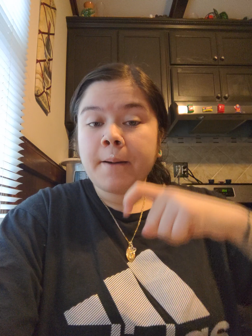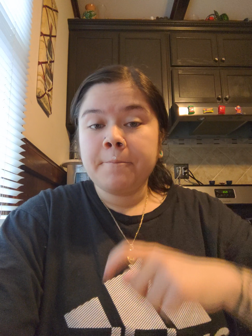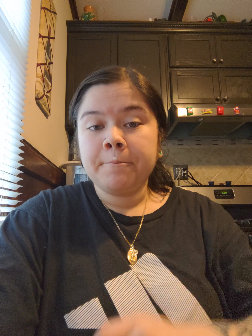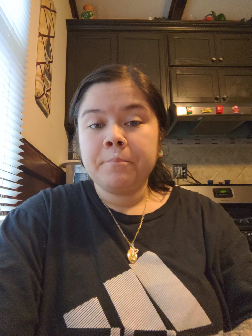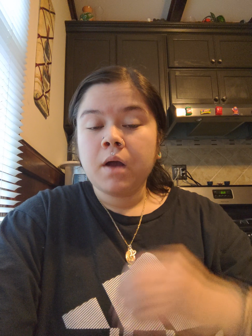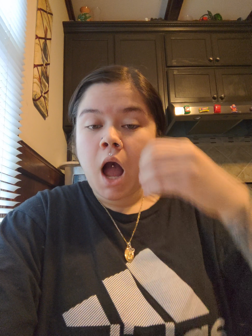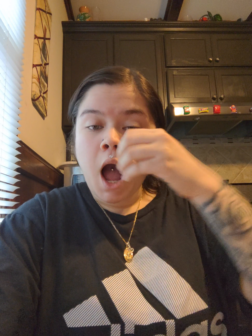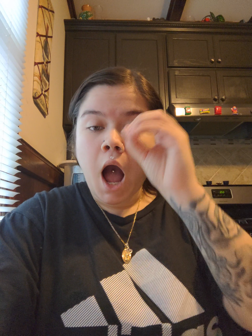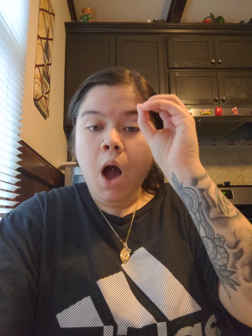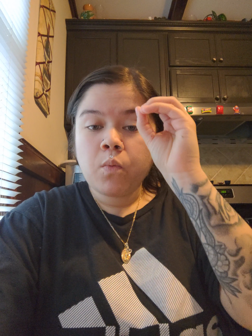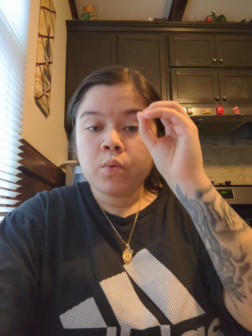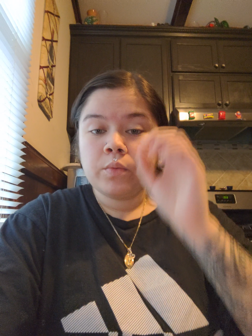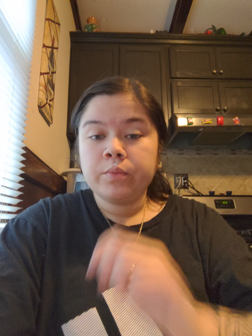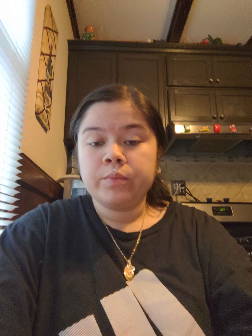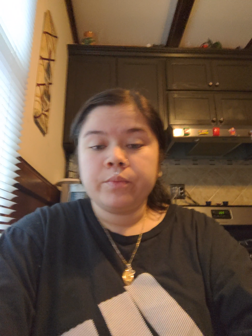owl